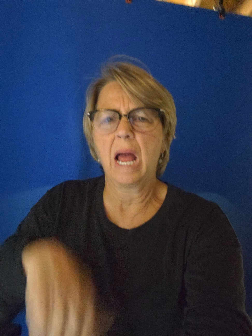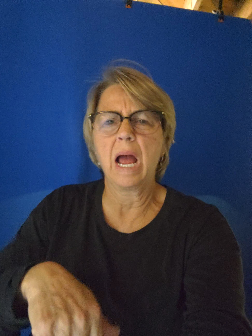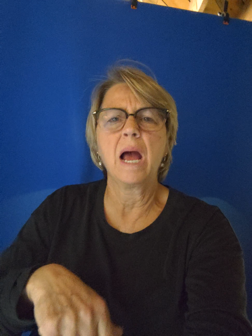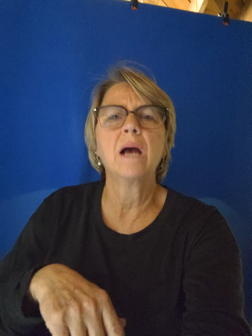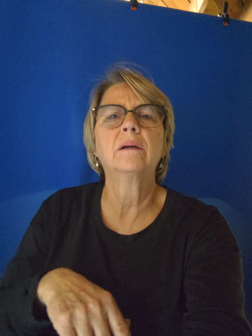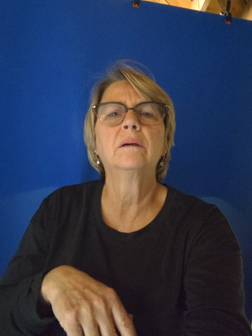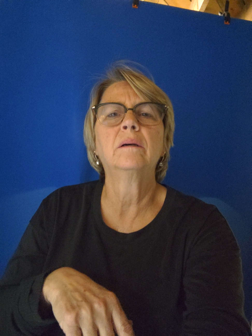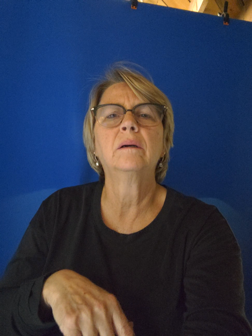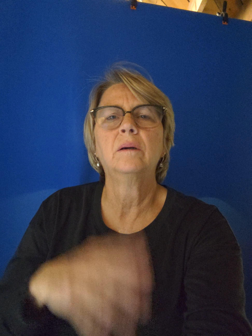bad